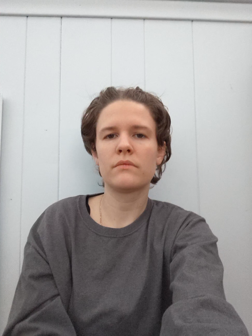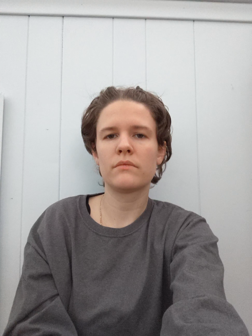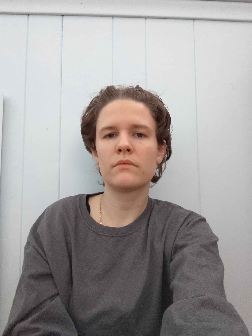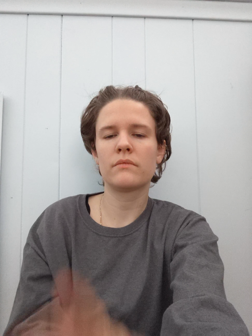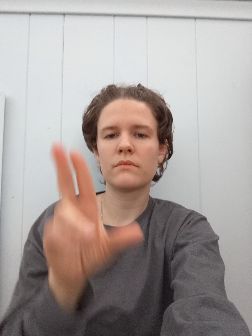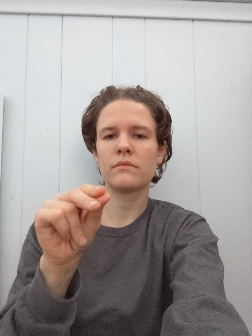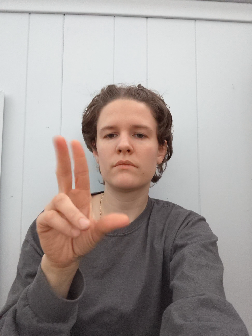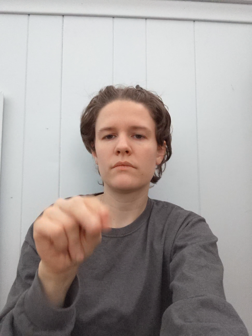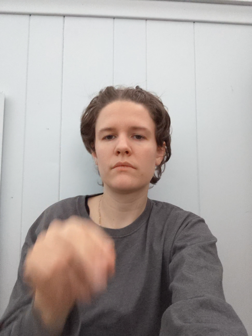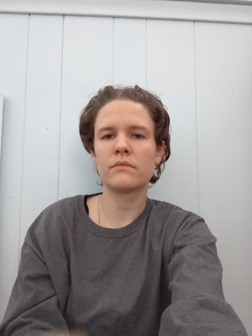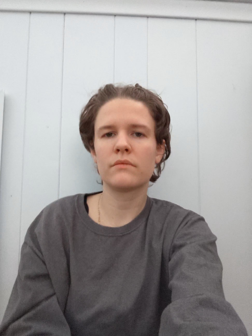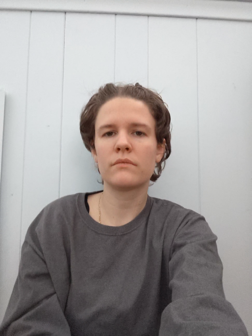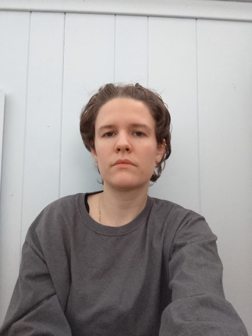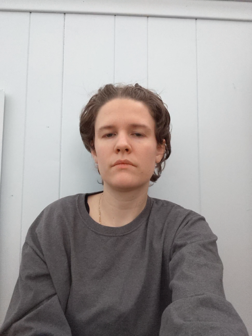no